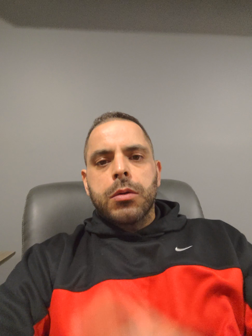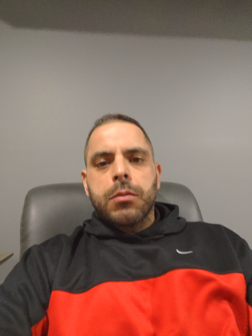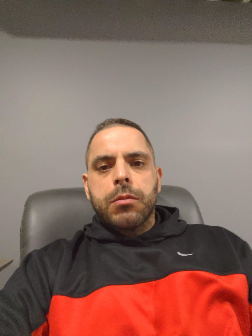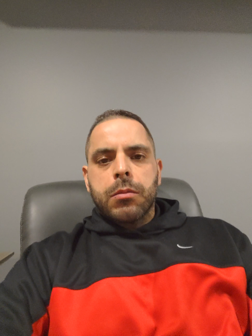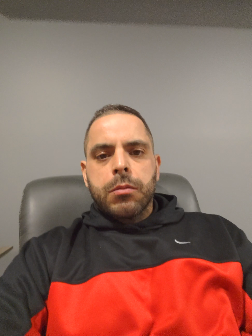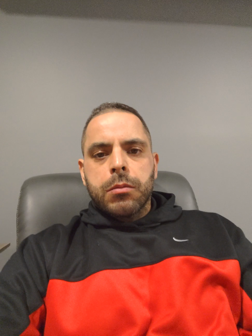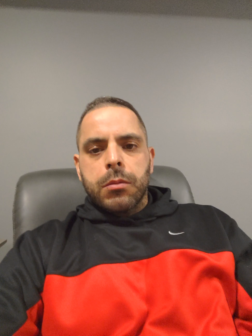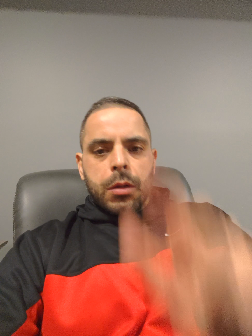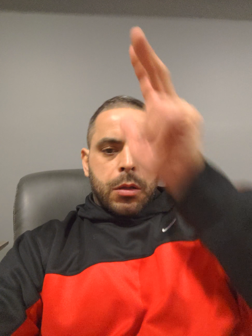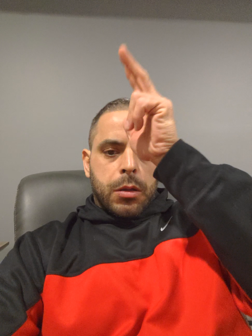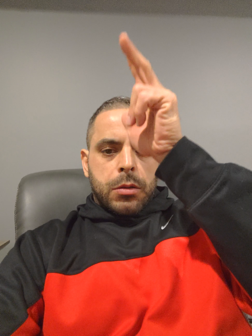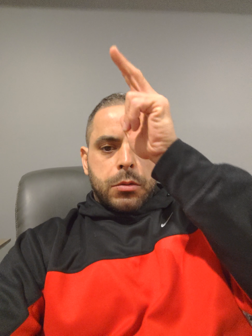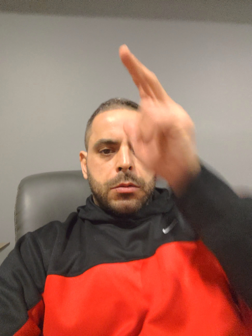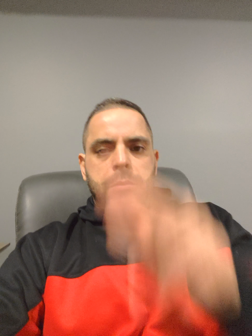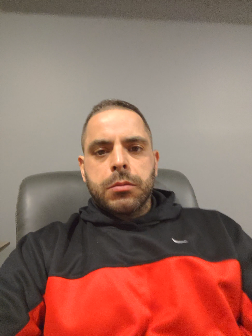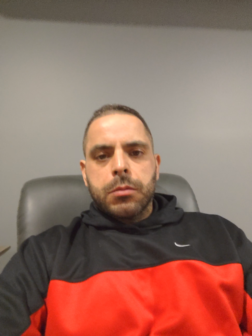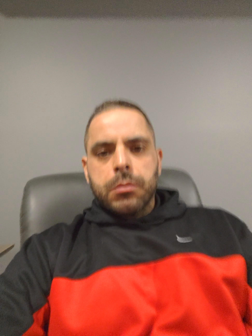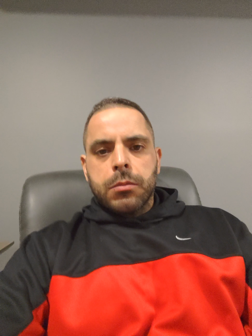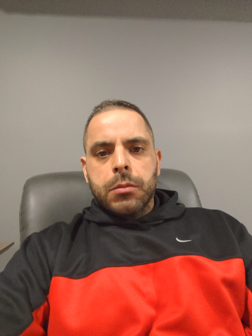hen